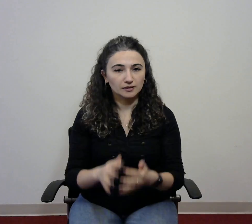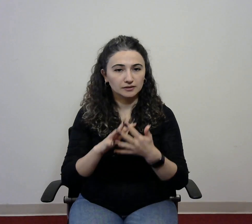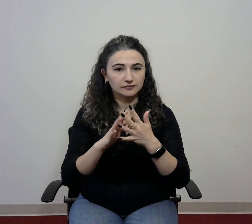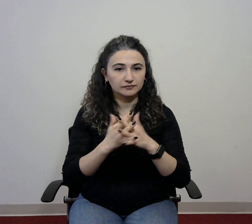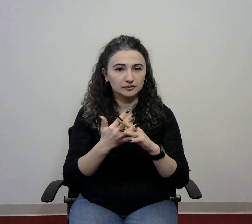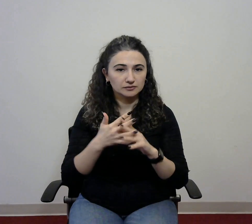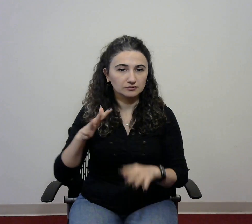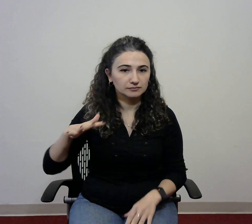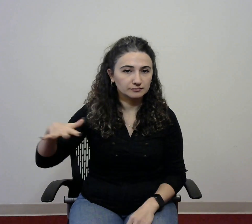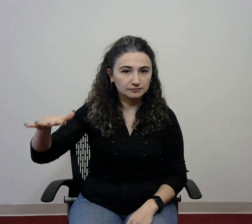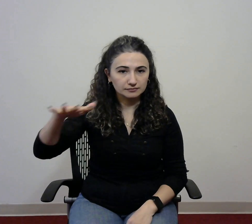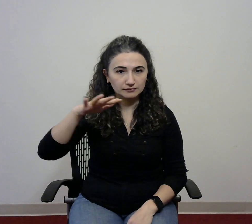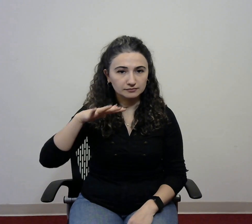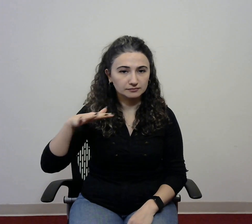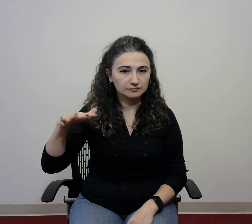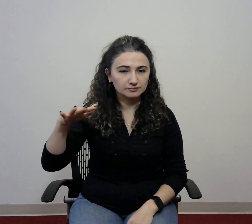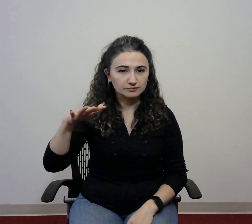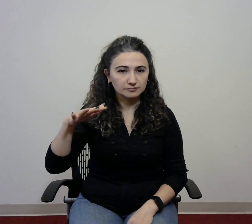rayonlarda